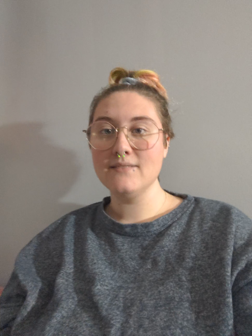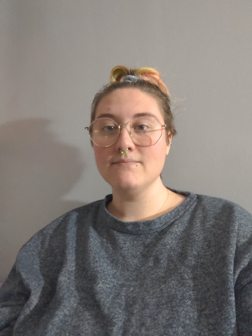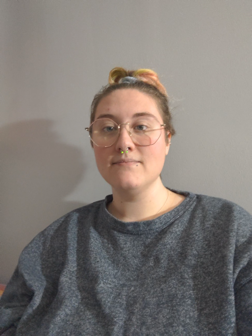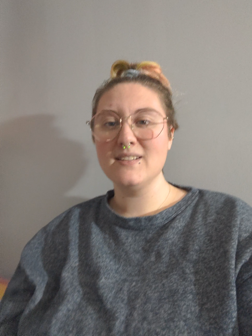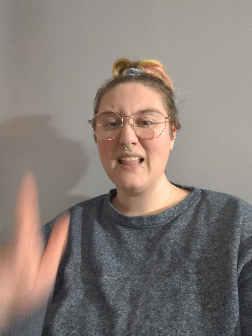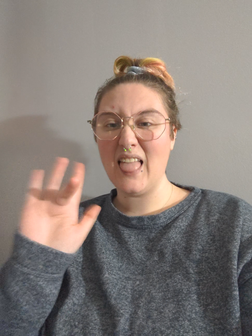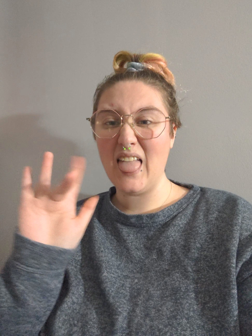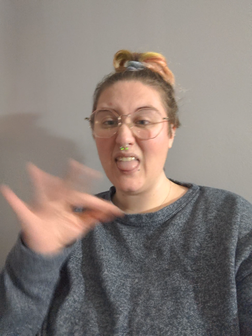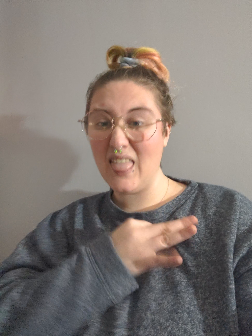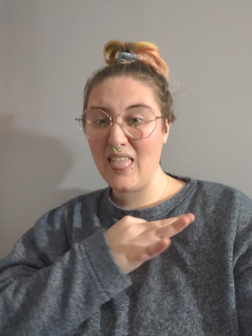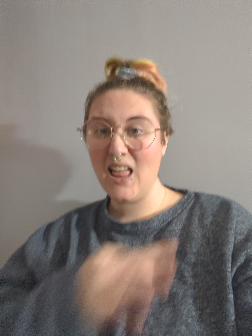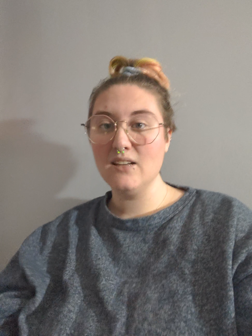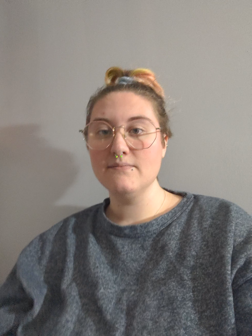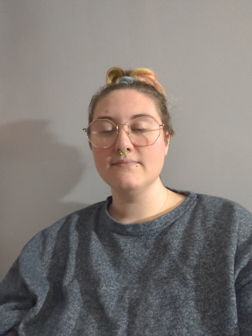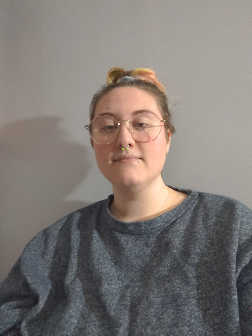yucky